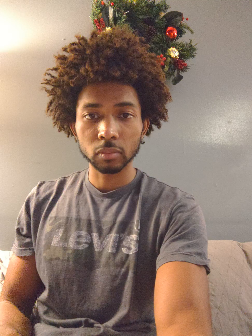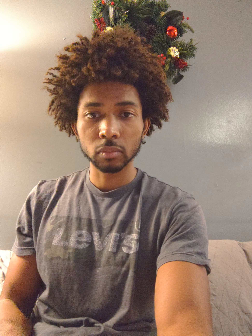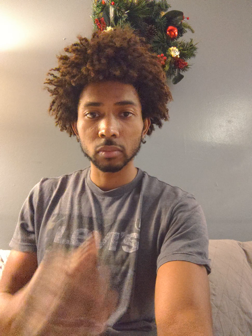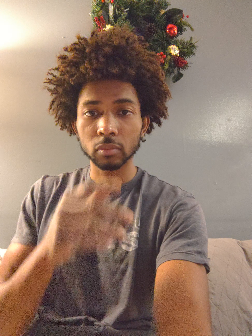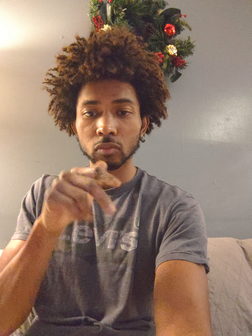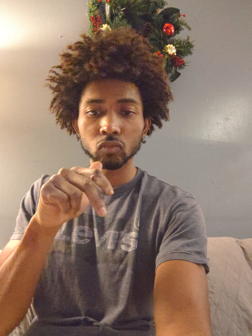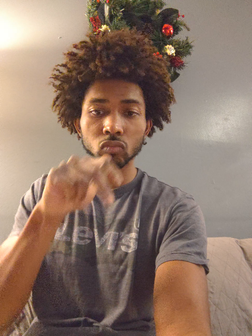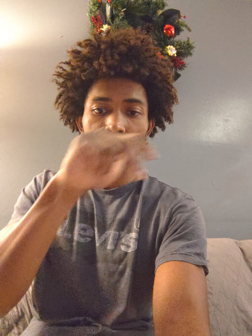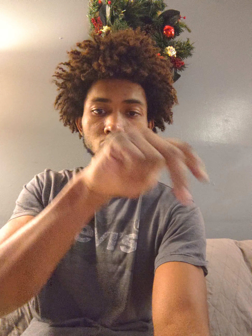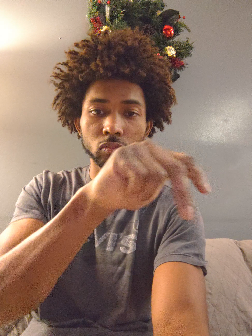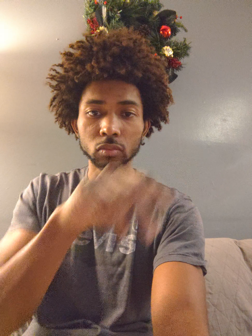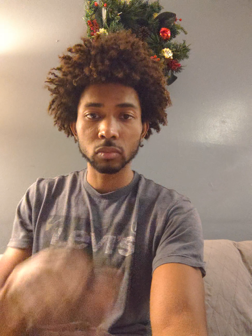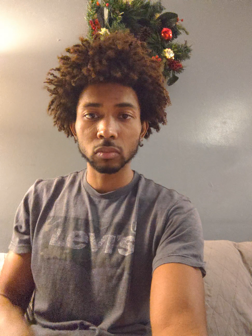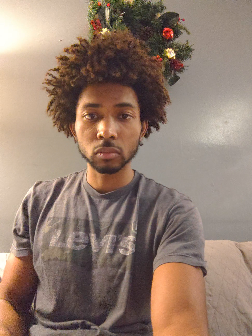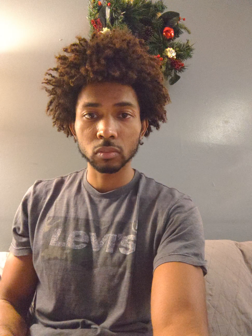ride